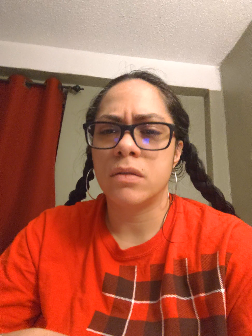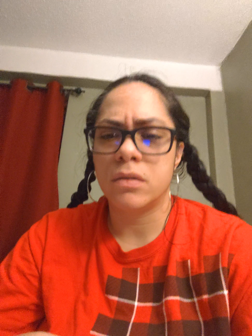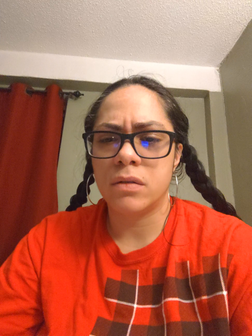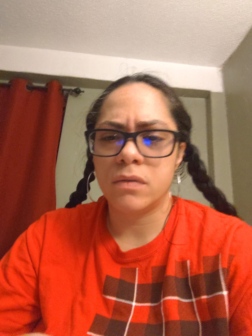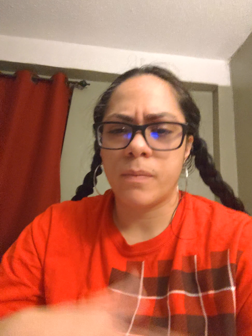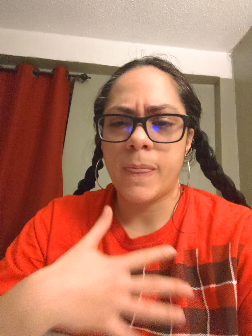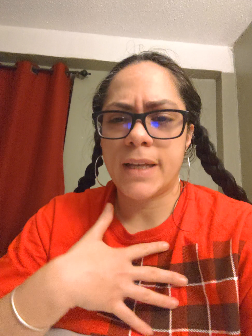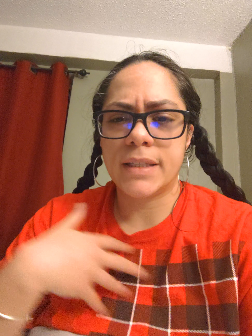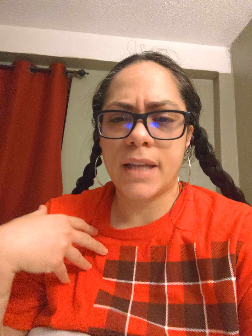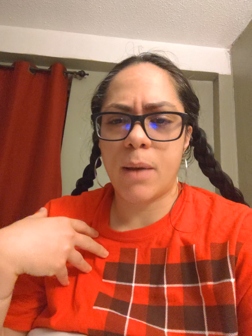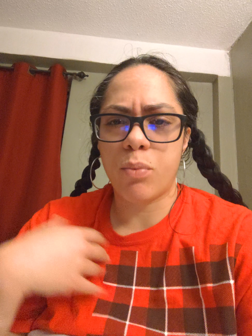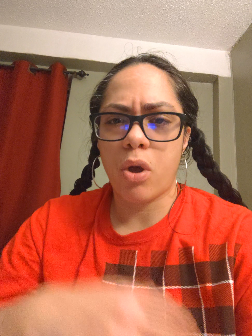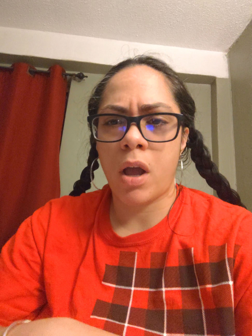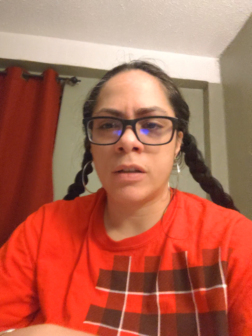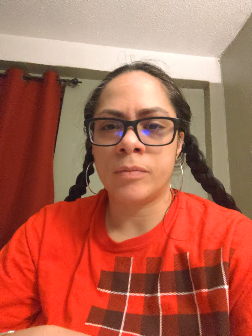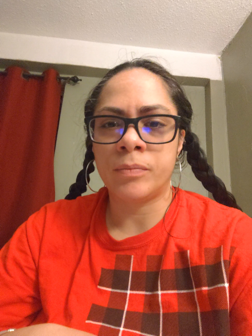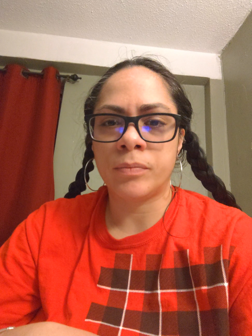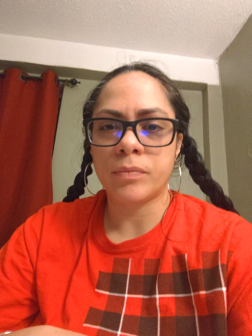zebra